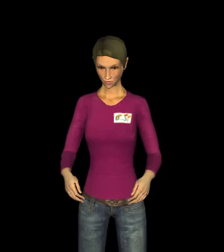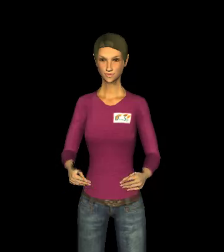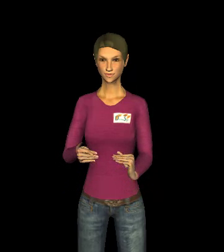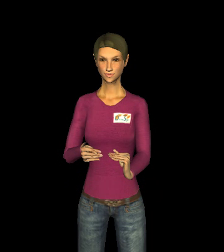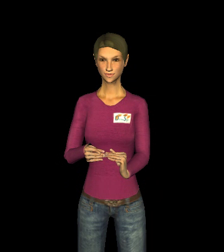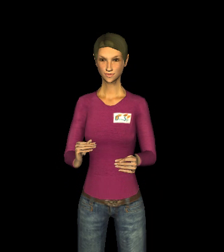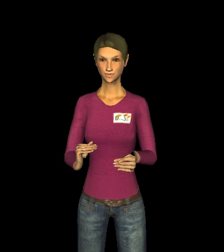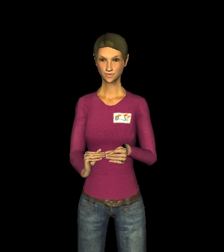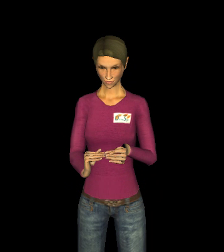مشكلة